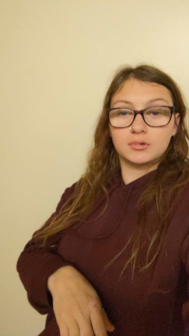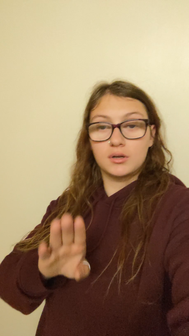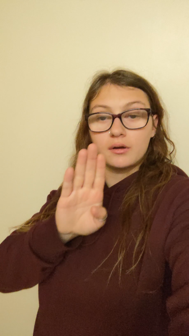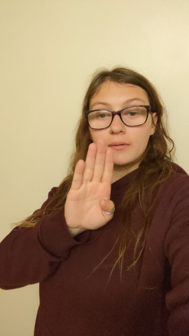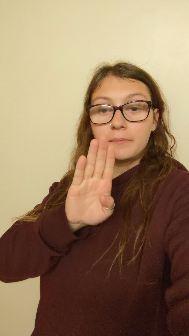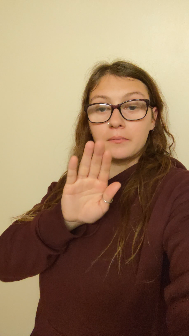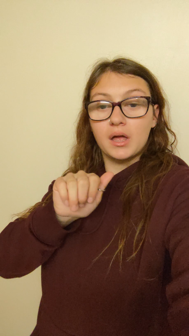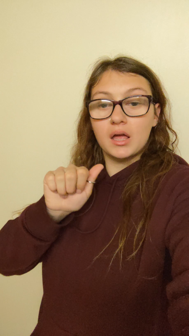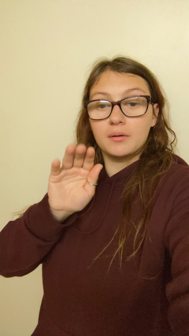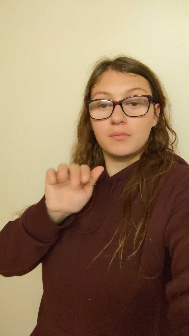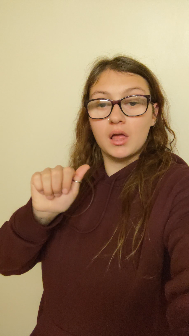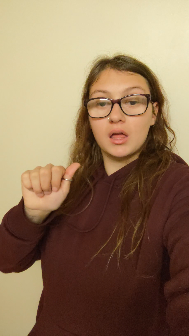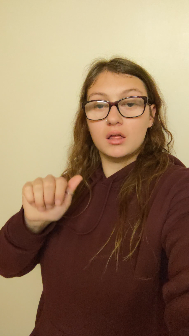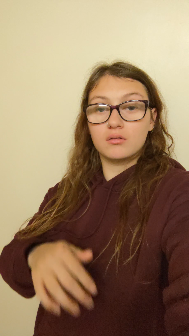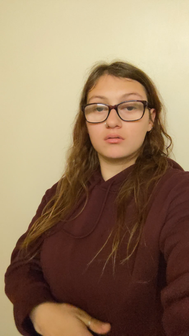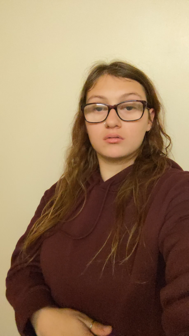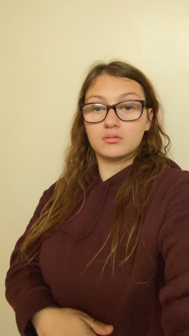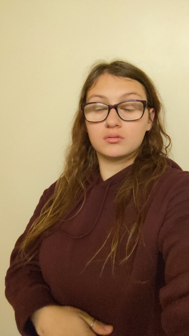baa baa